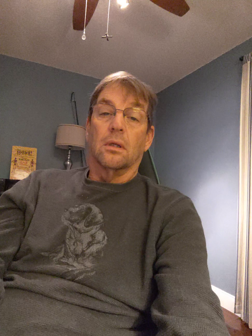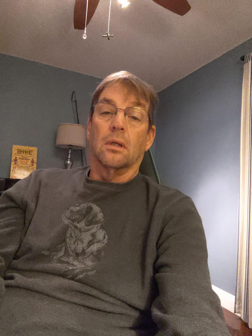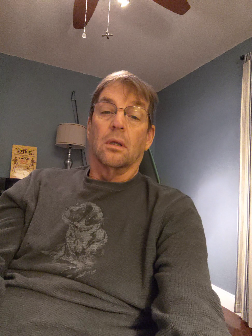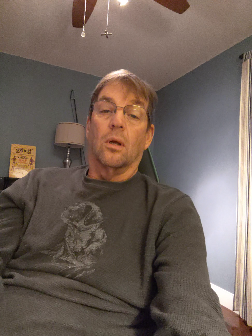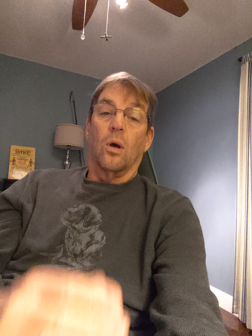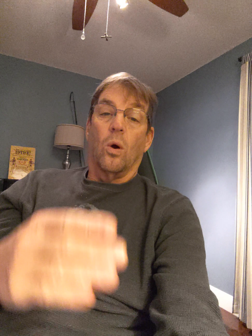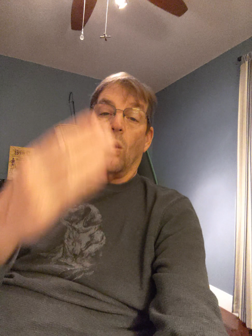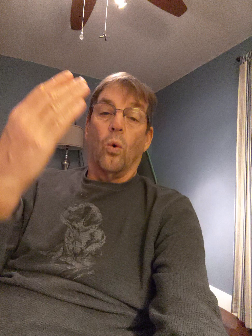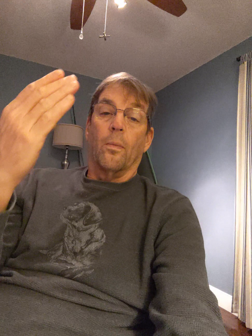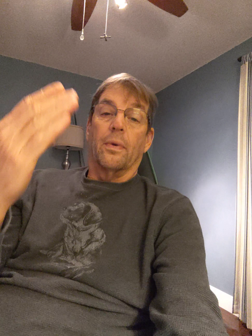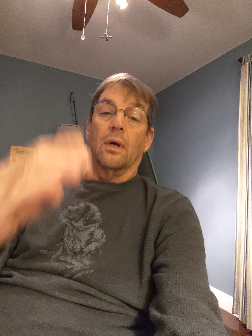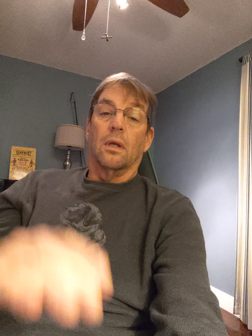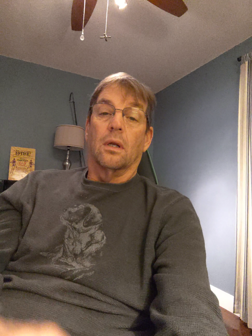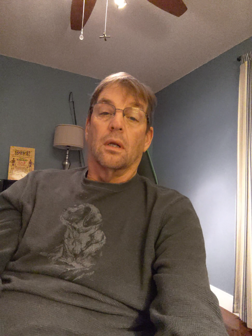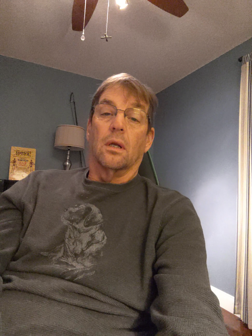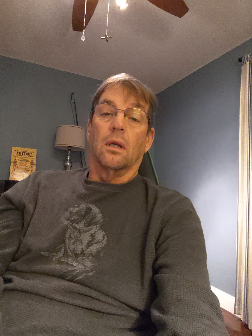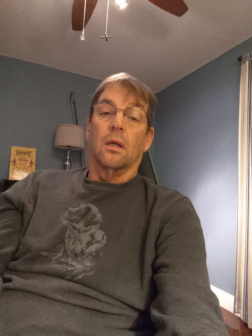open